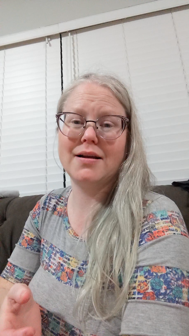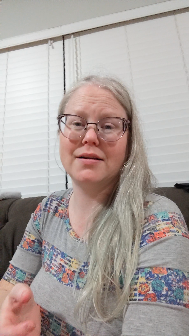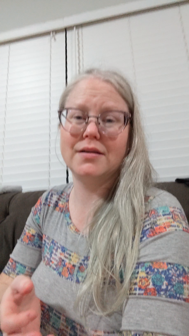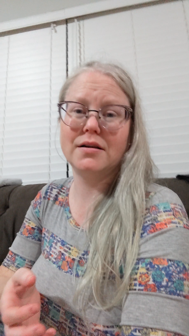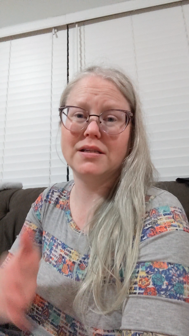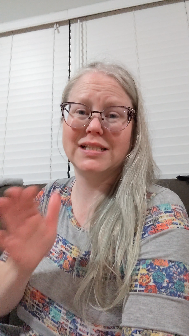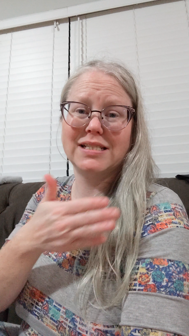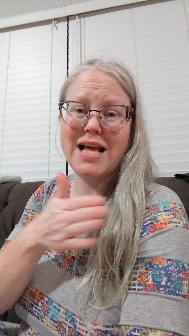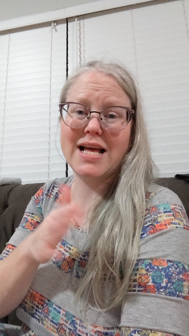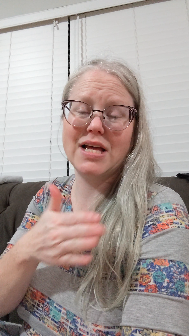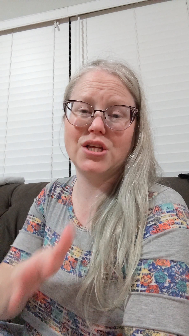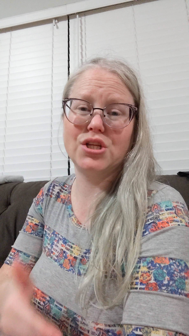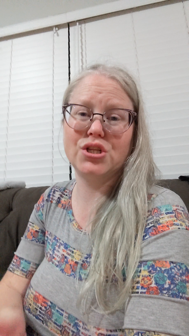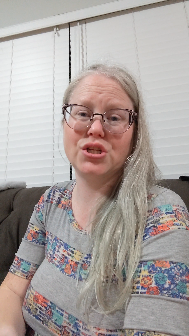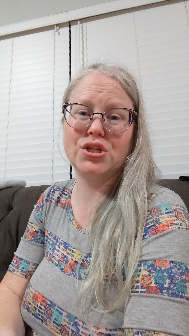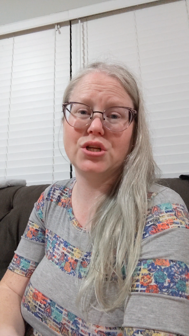share